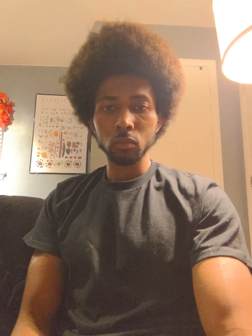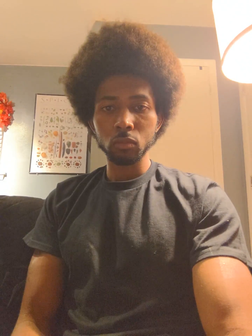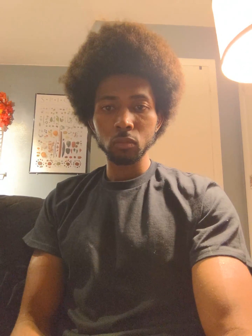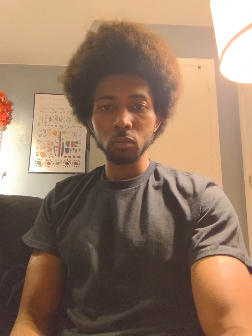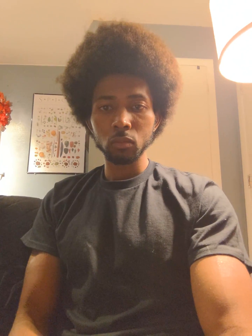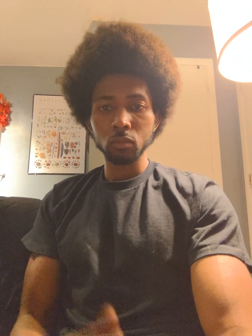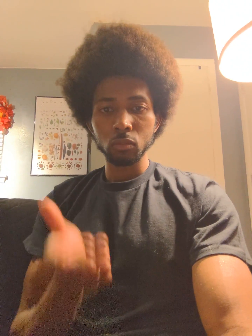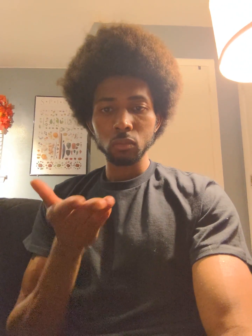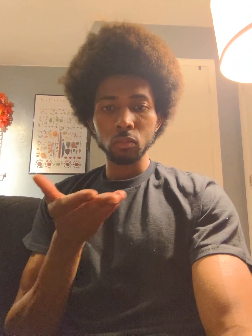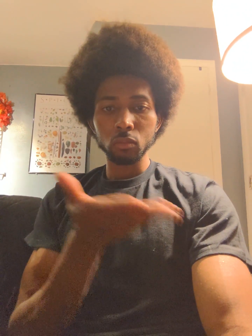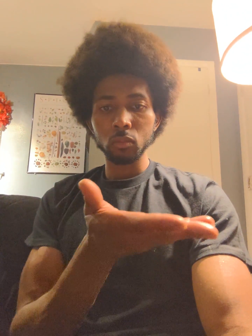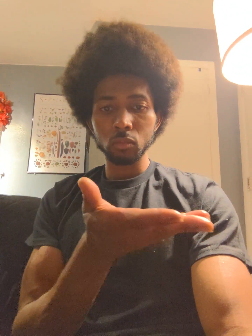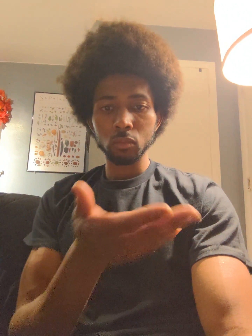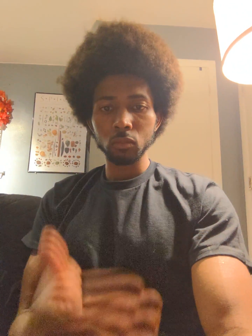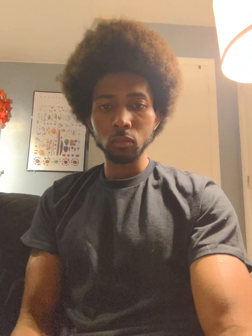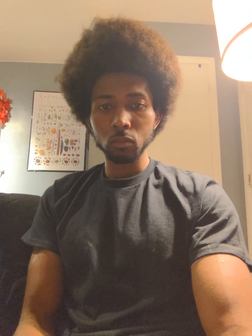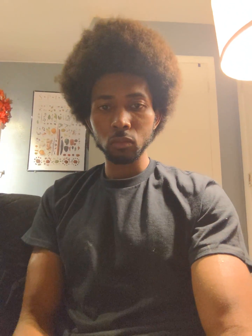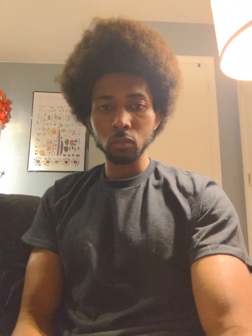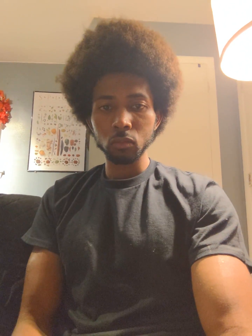oven